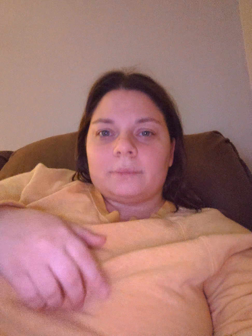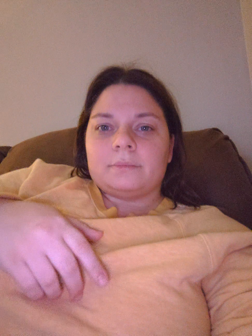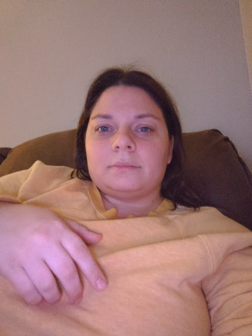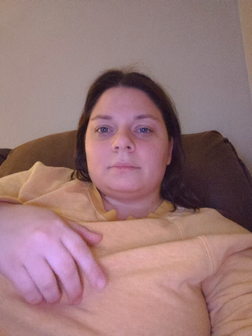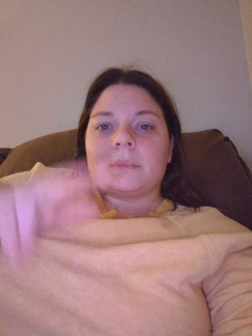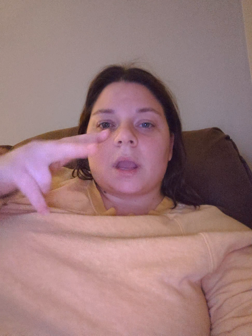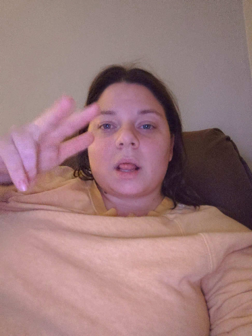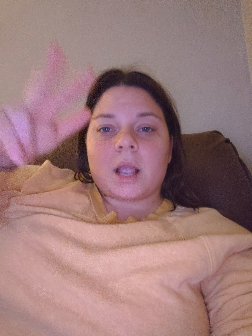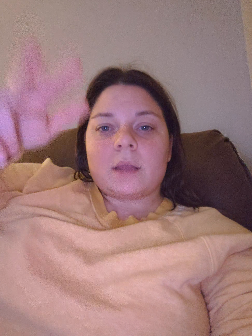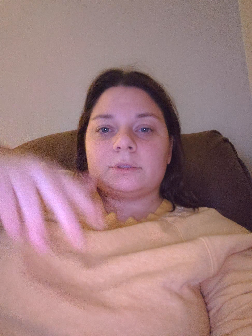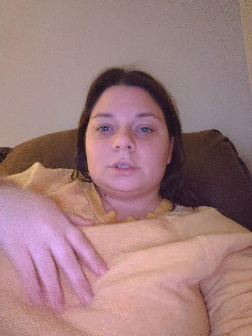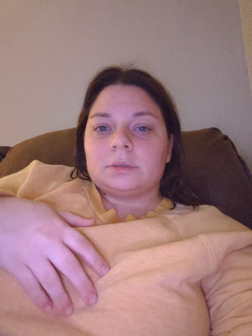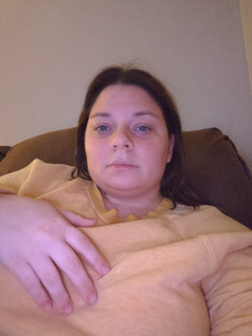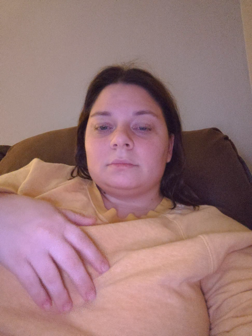helicopter